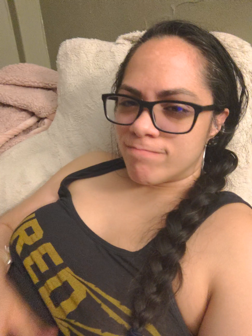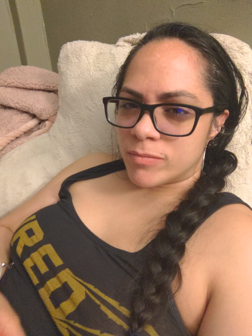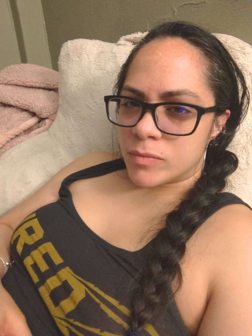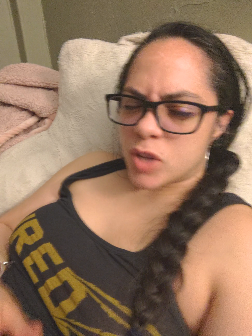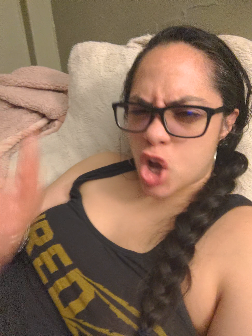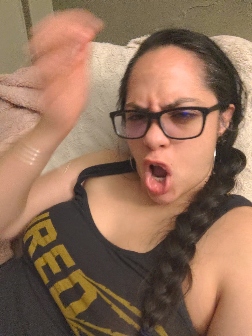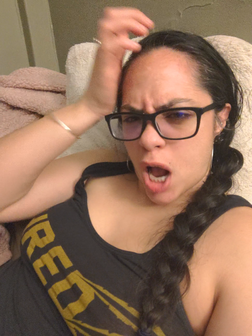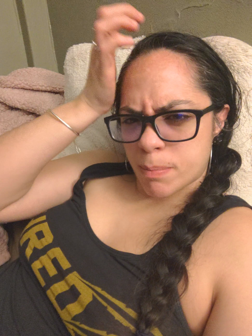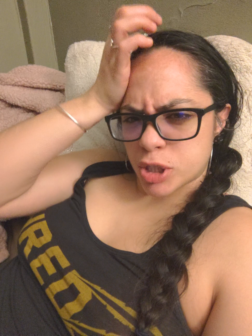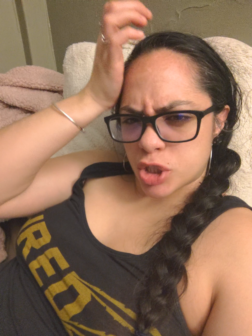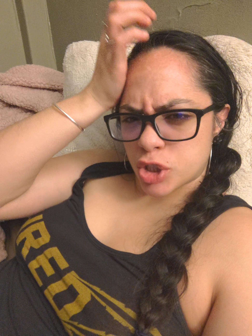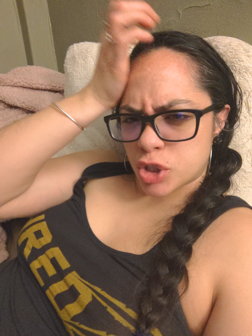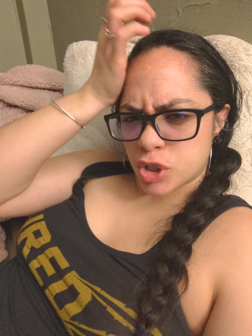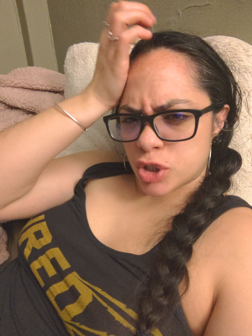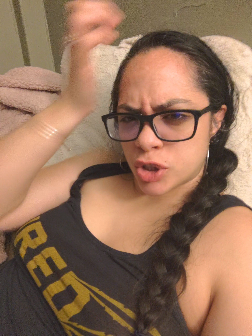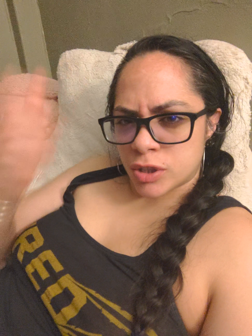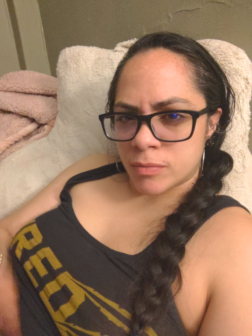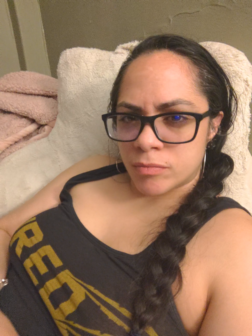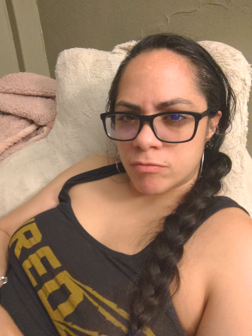garbage